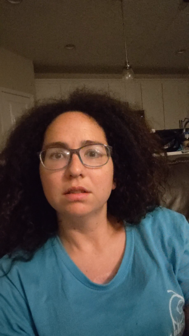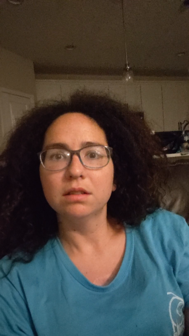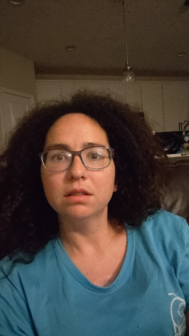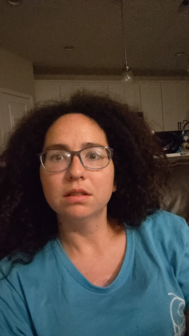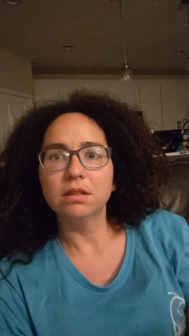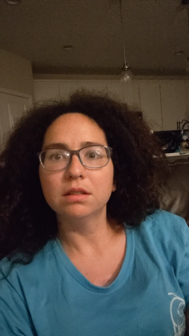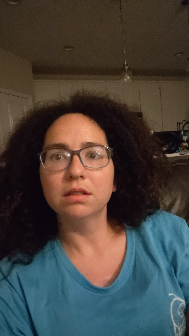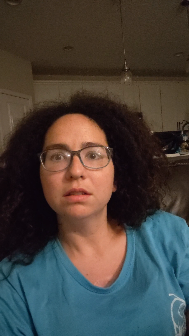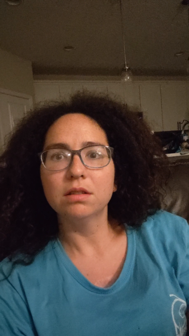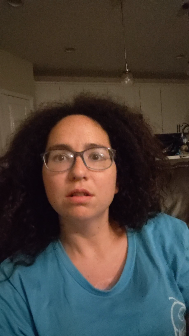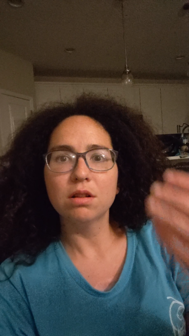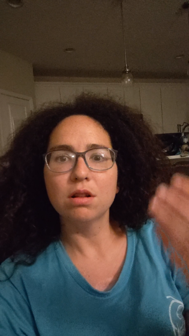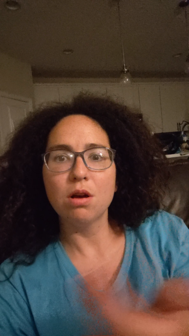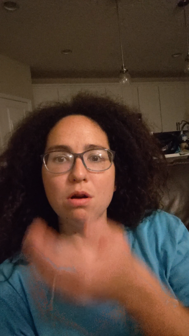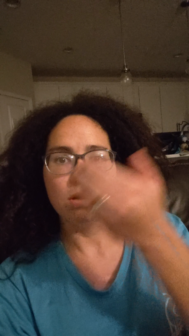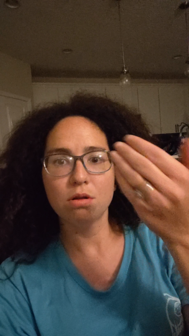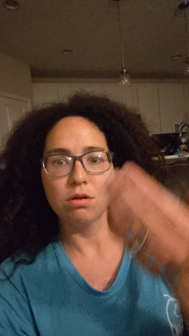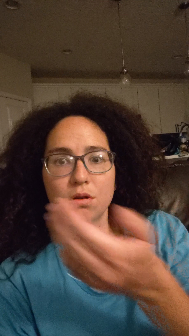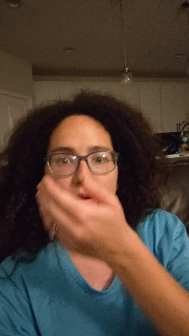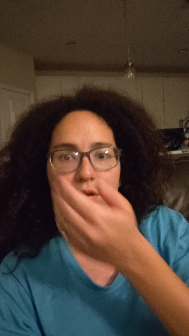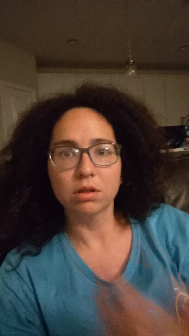new